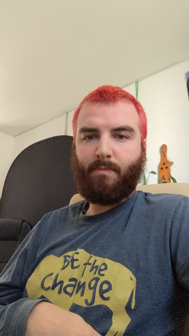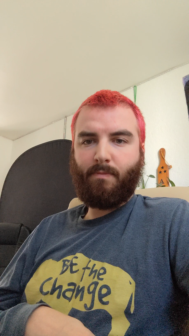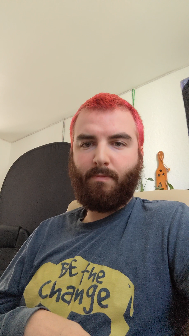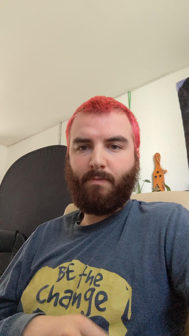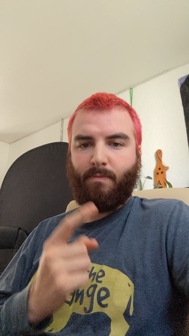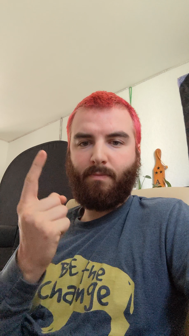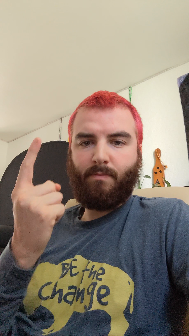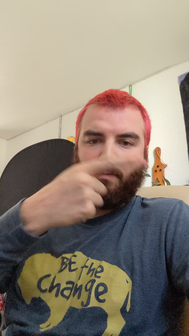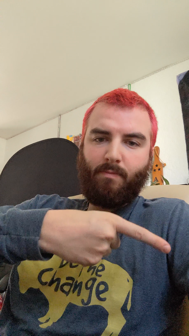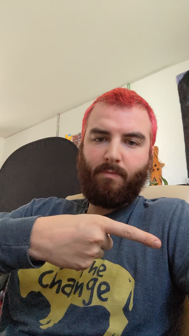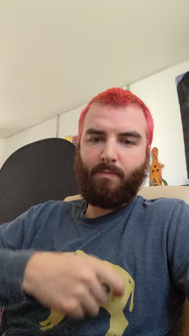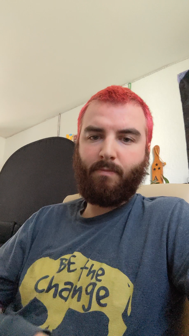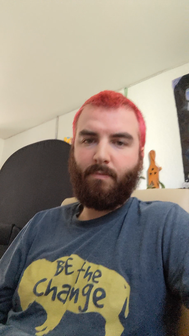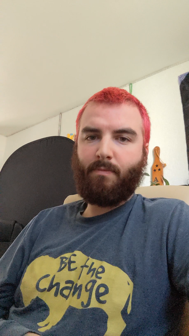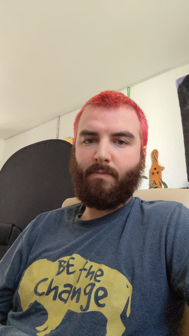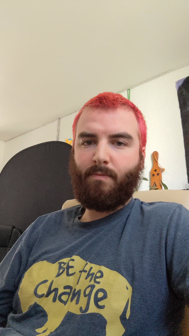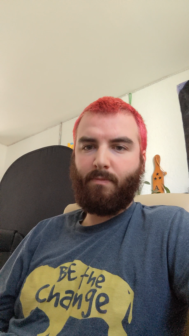day